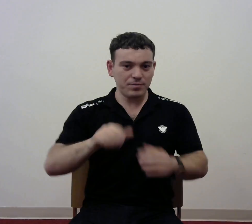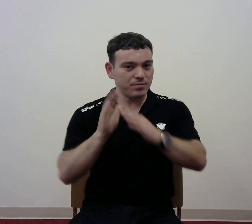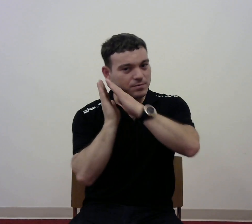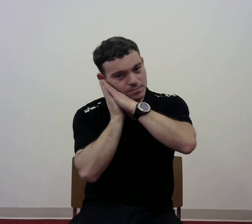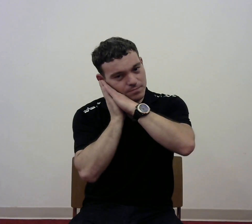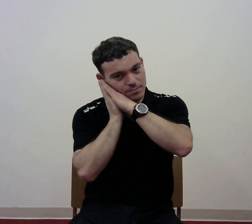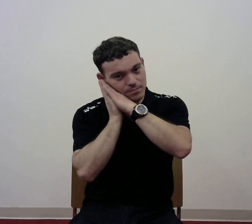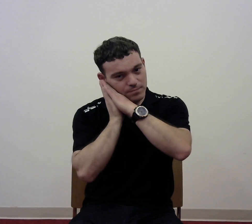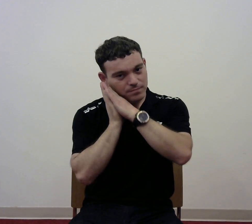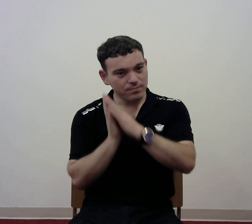yatmaq